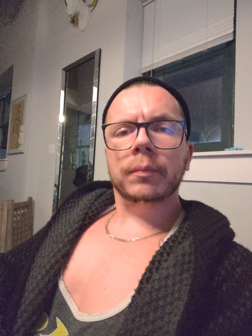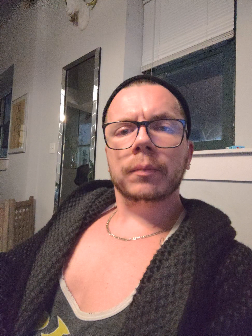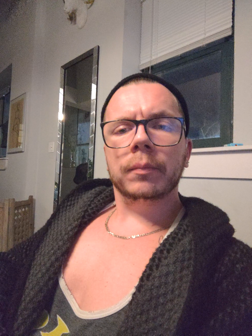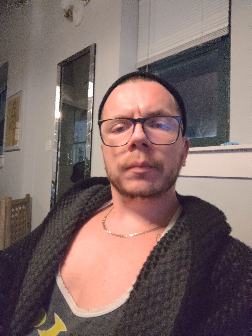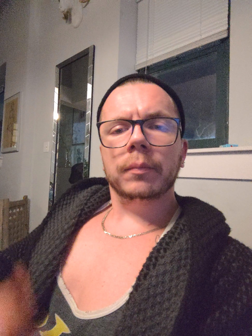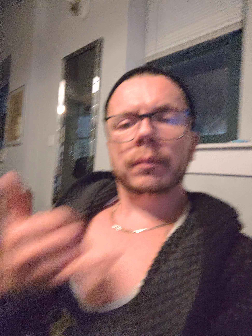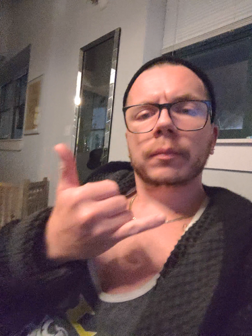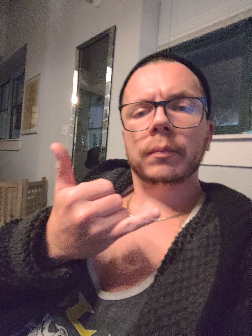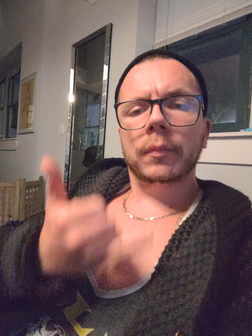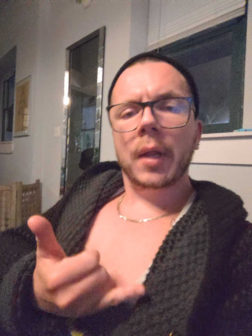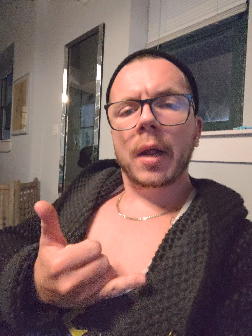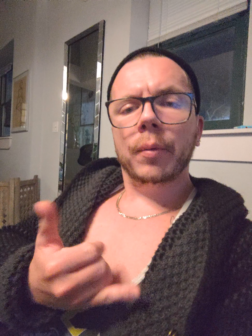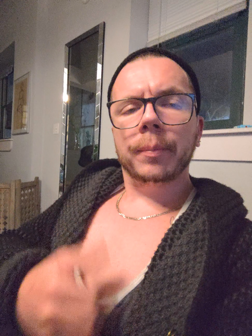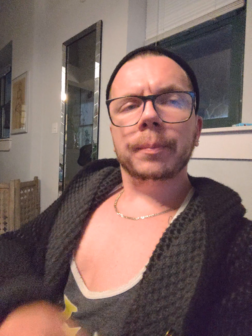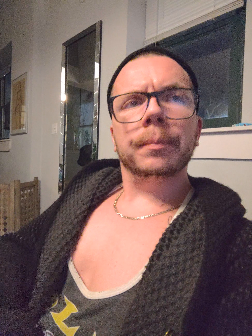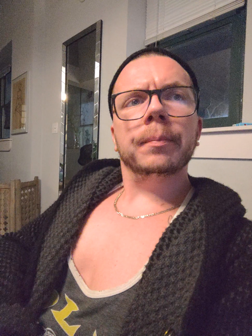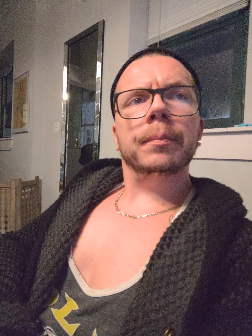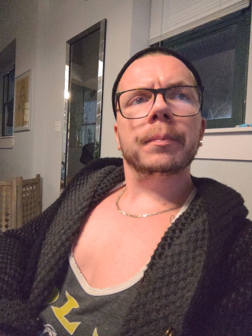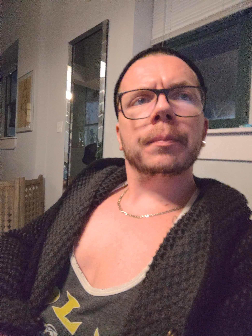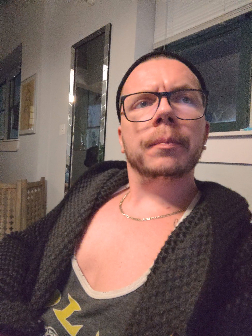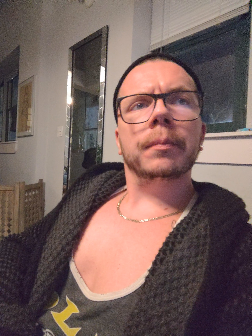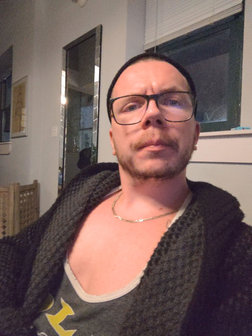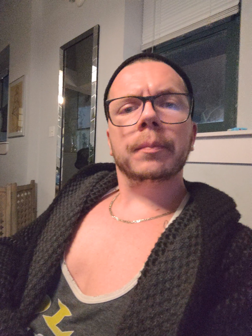now